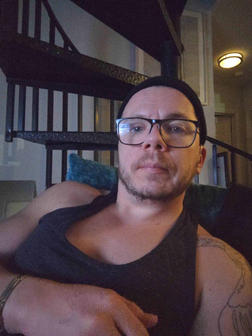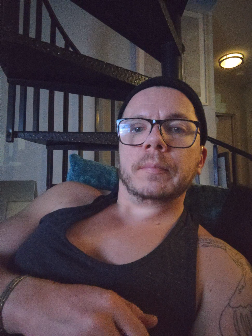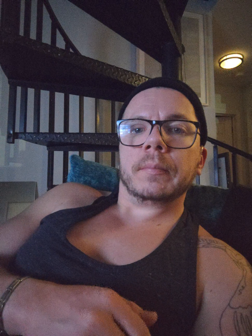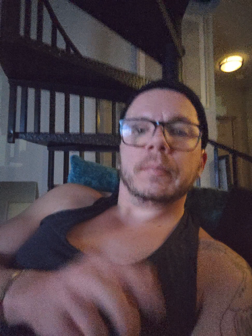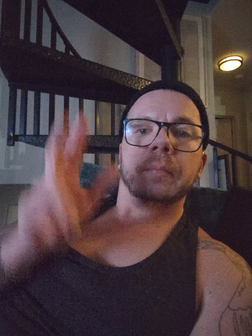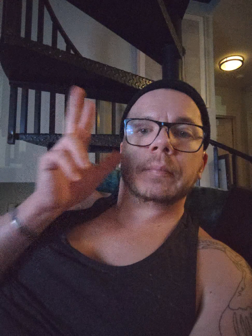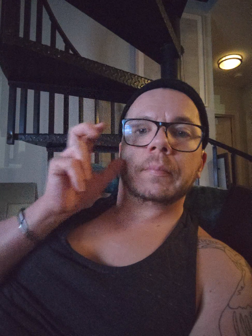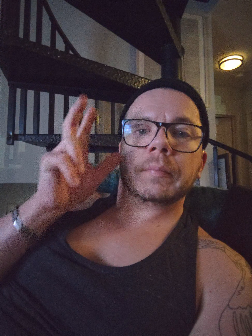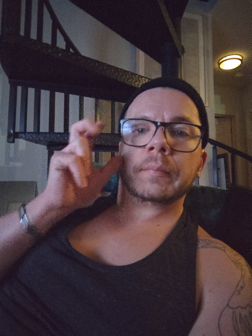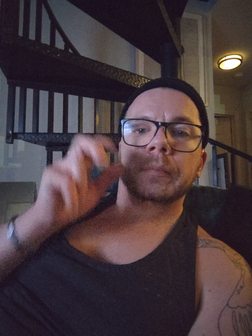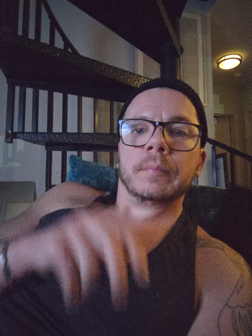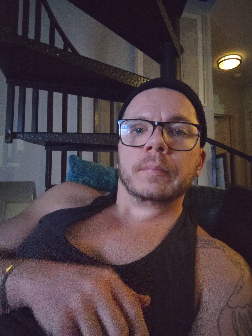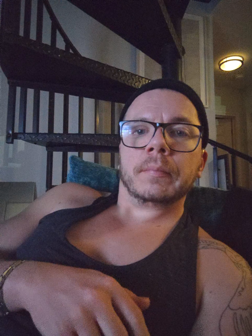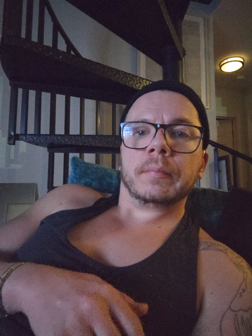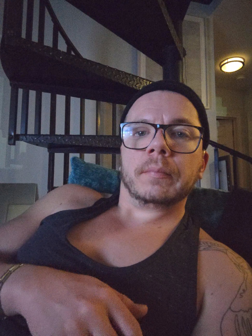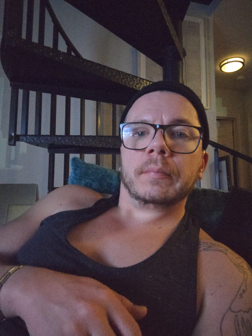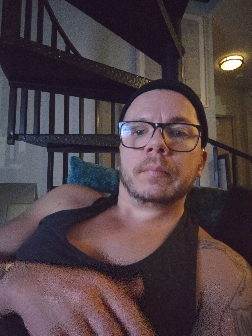hear